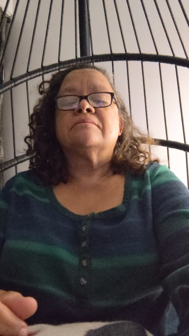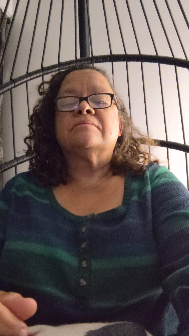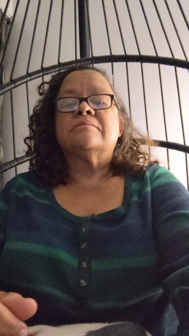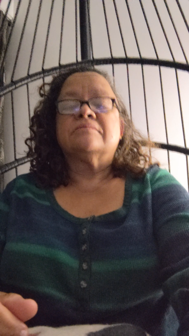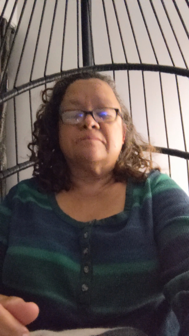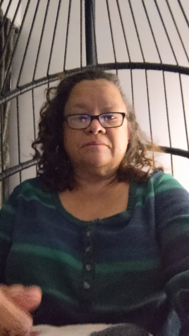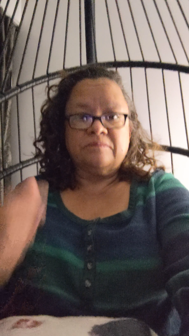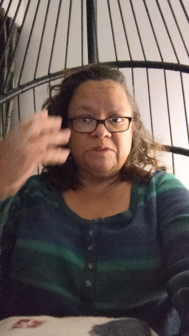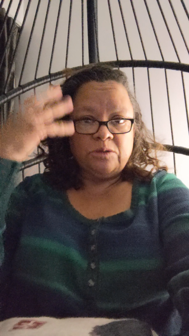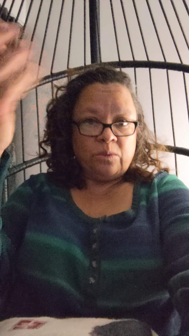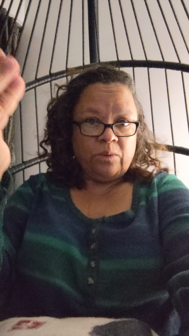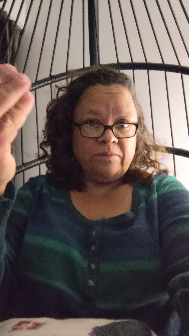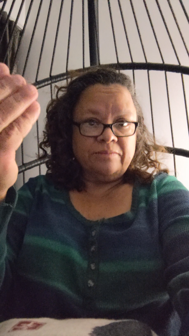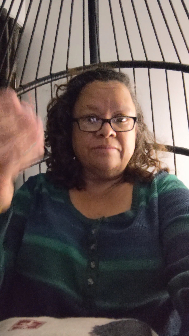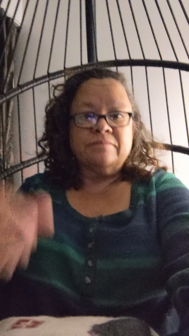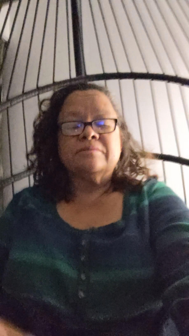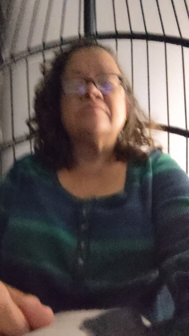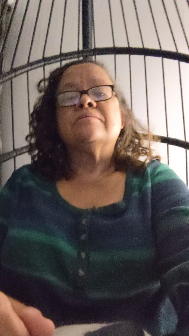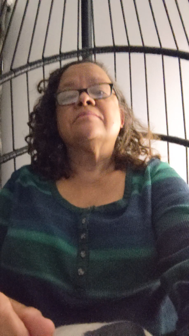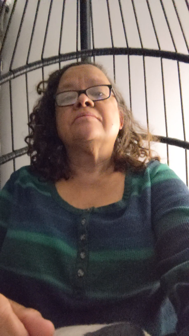going to